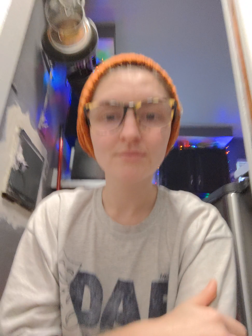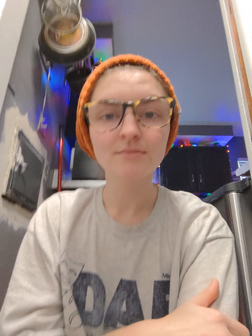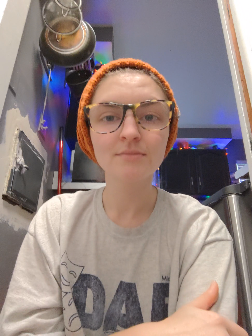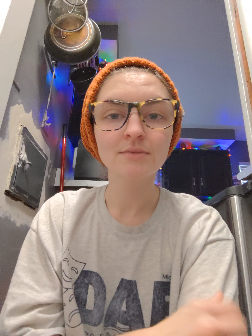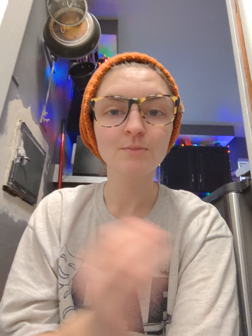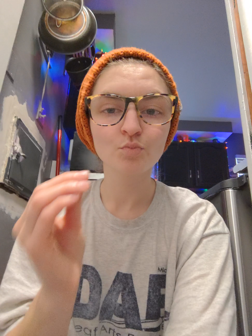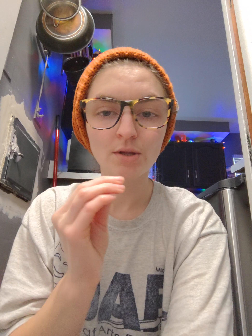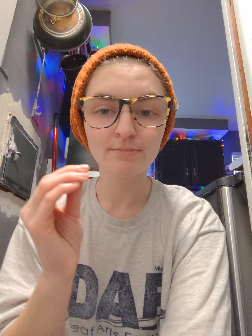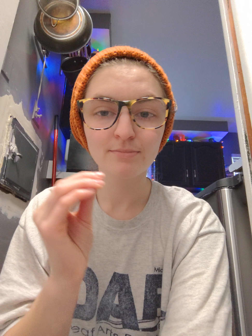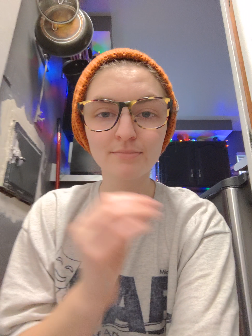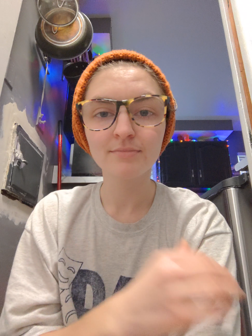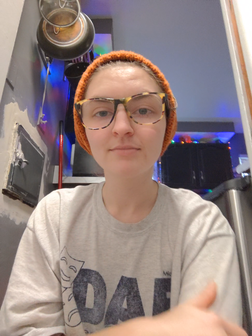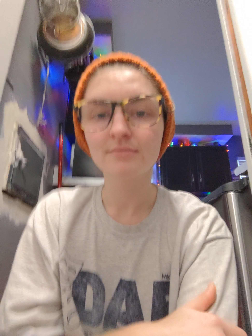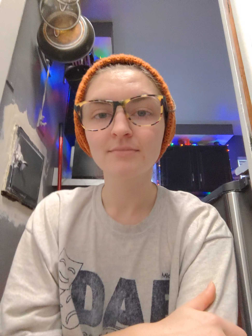kiss